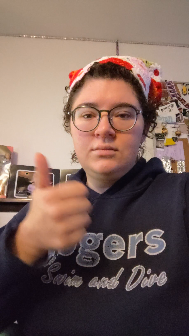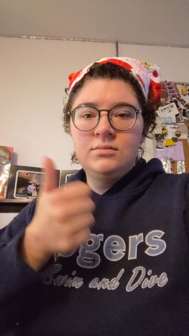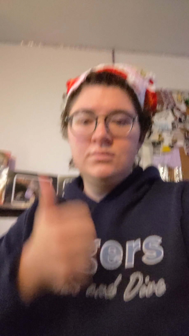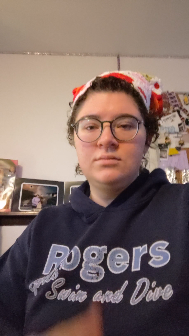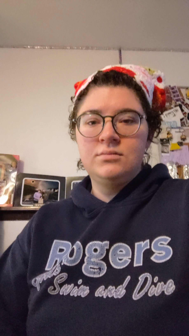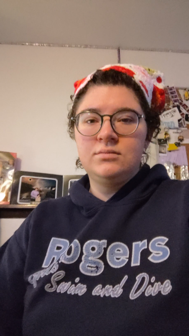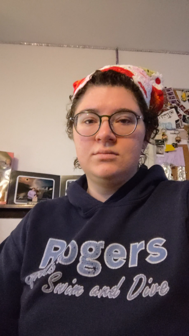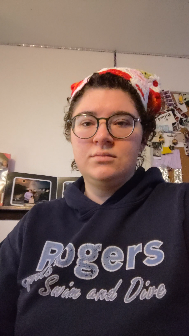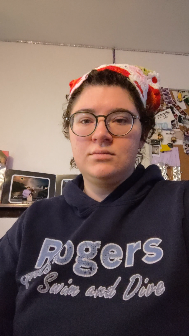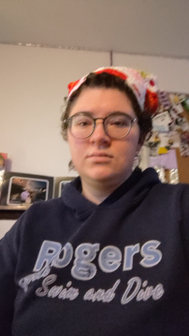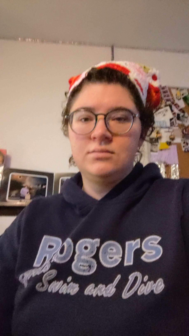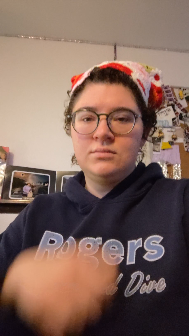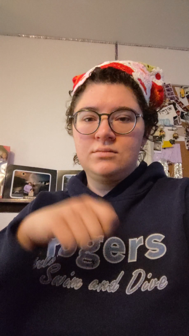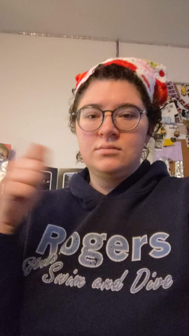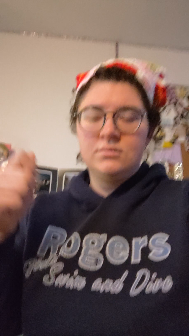pull